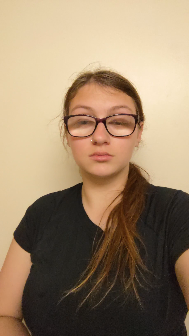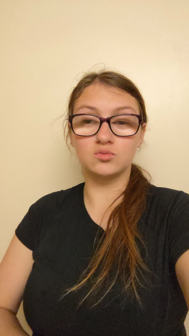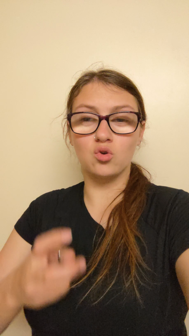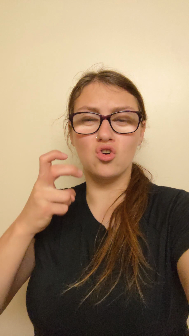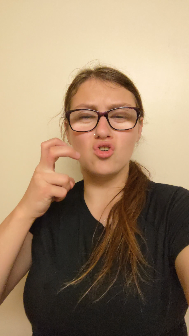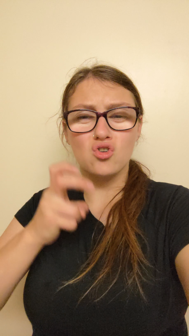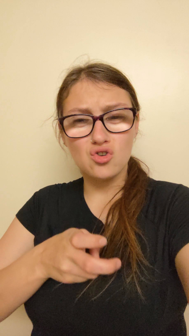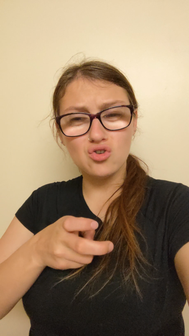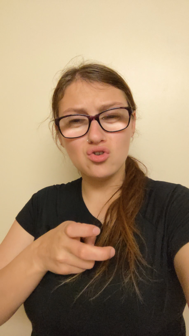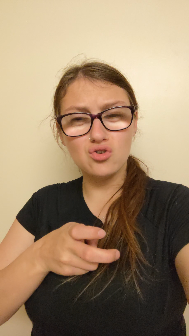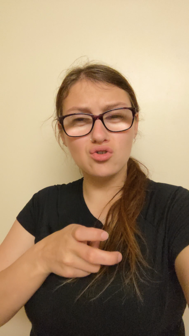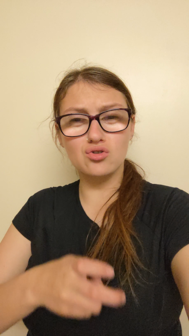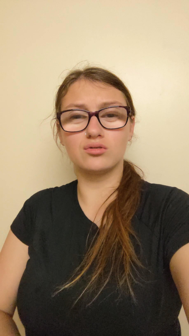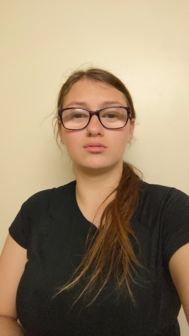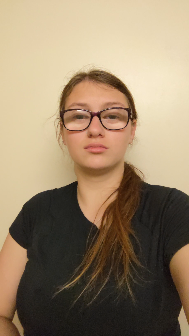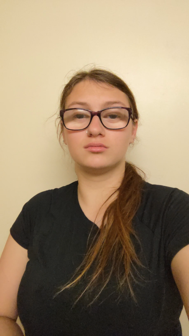hard